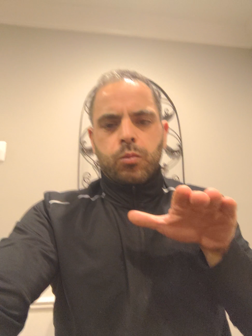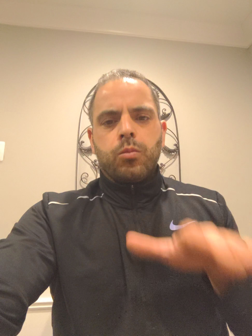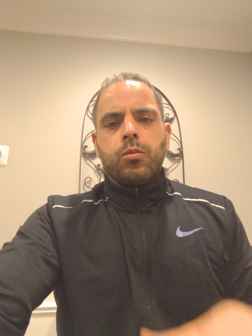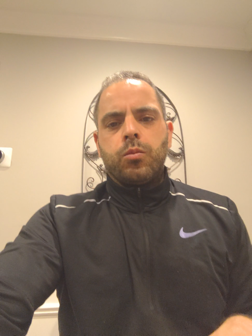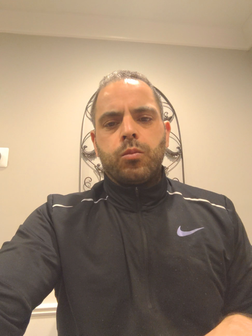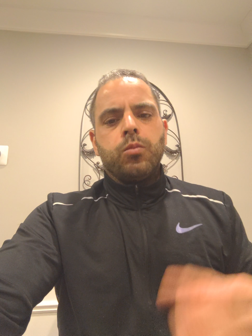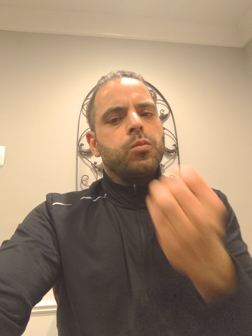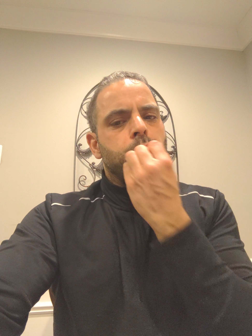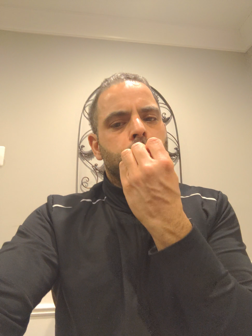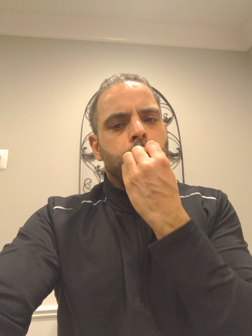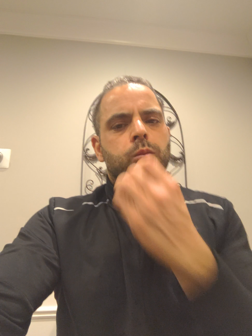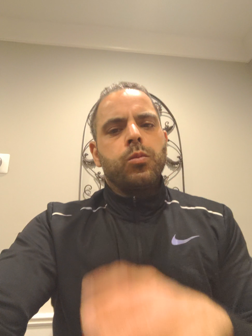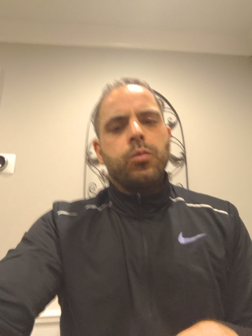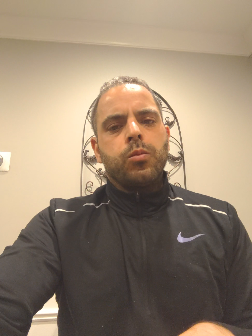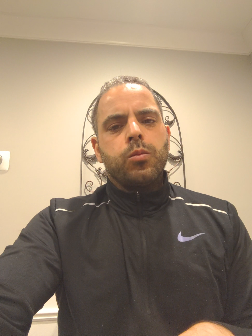food